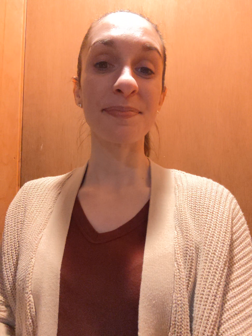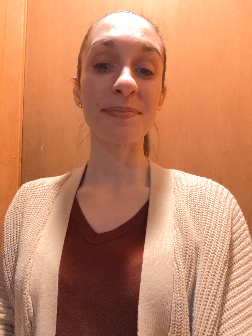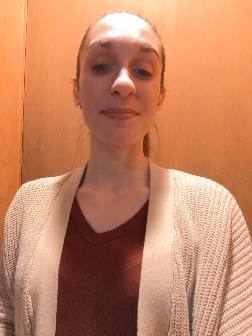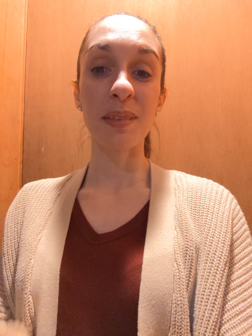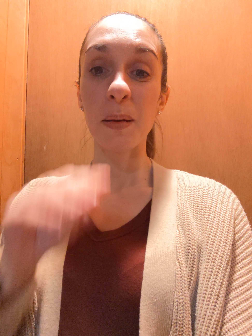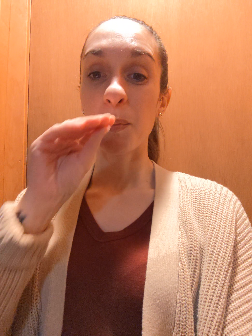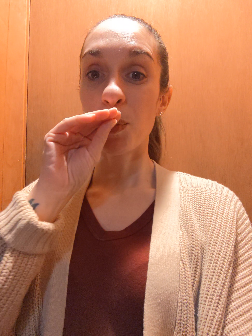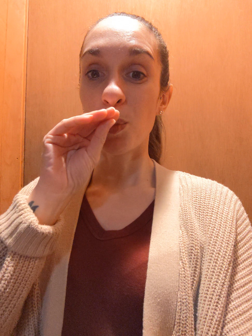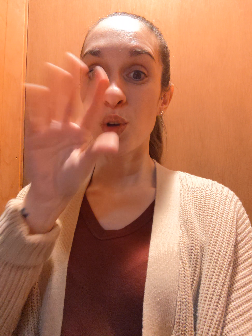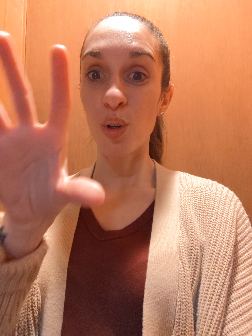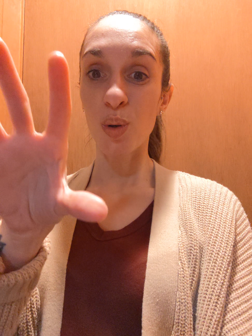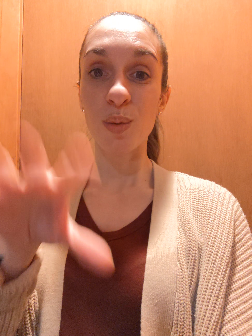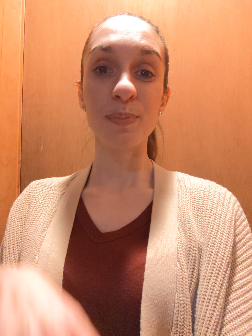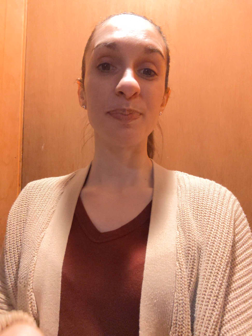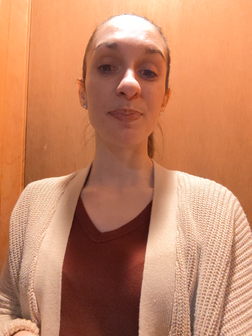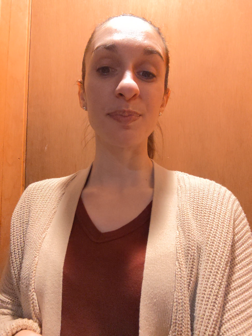blow